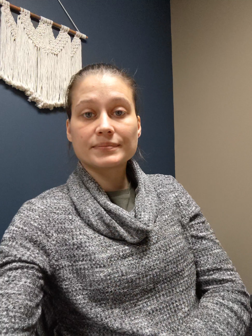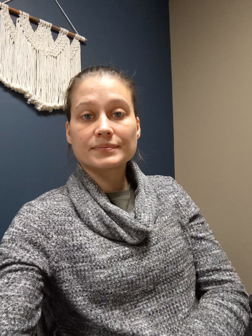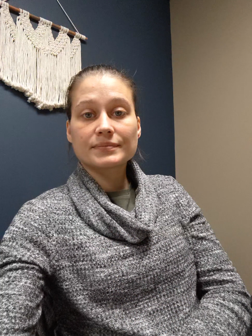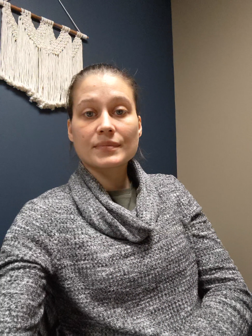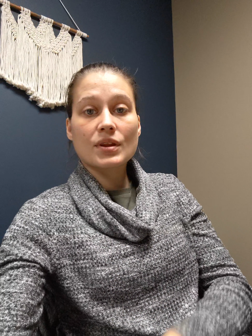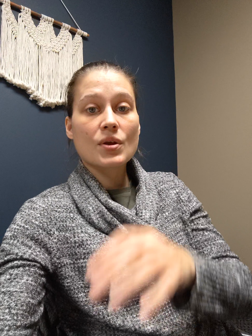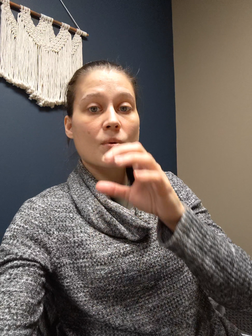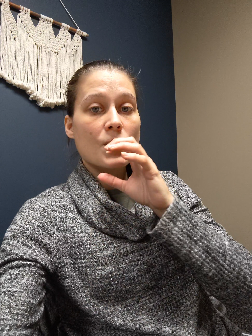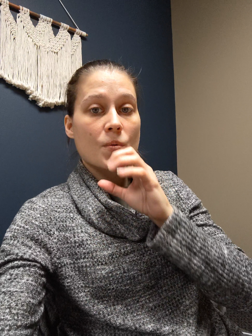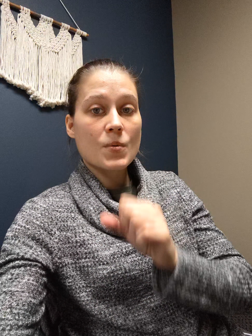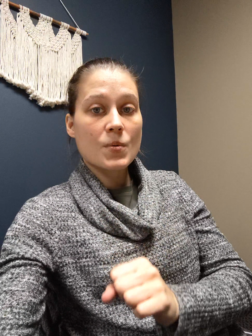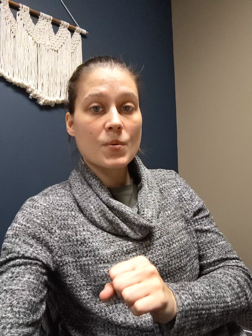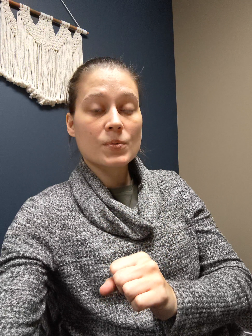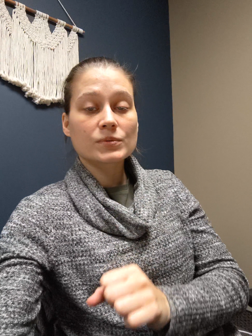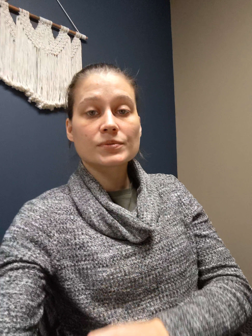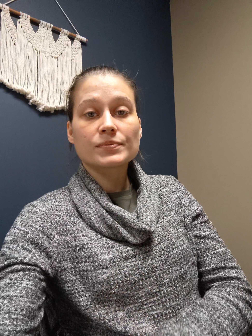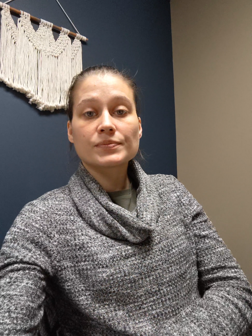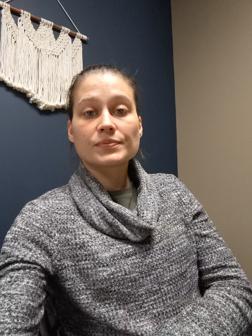old